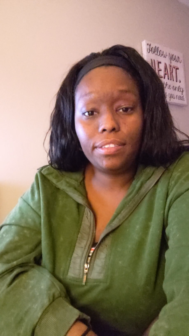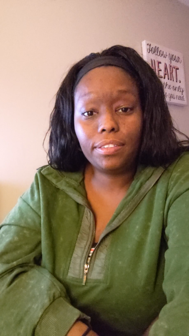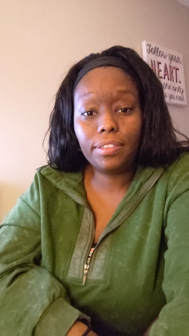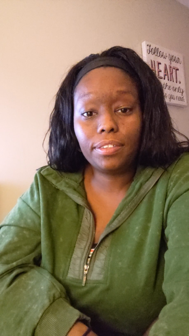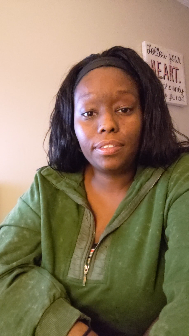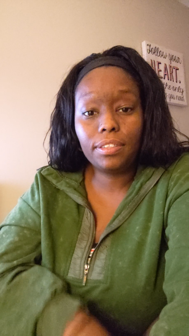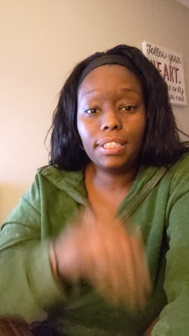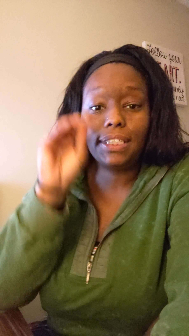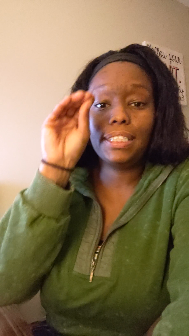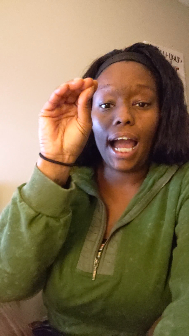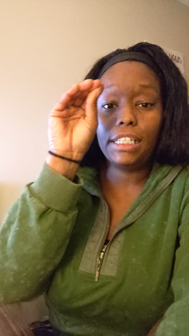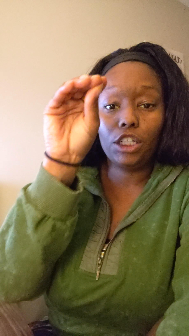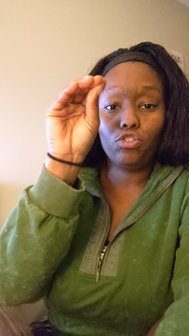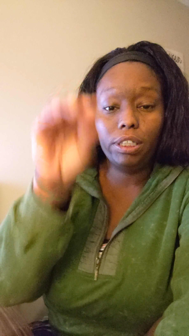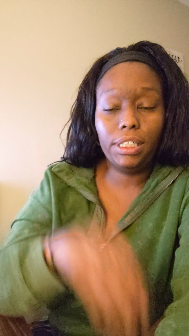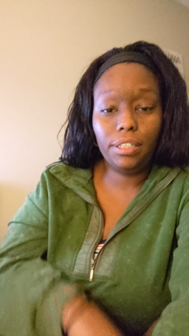dinosaur